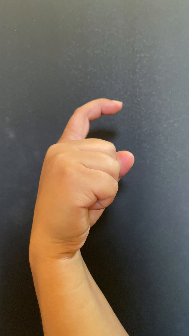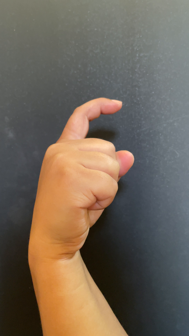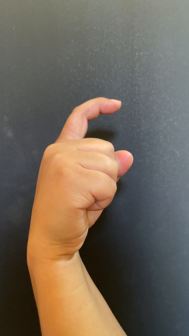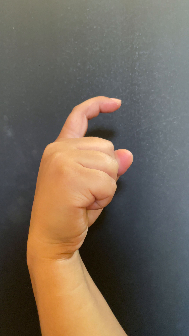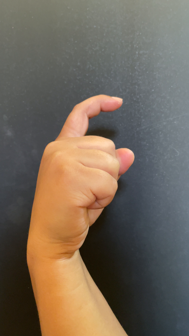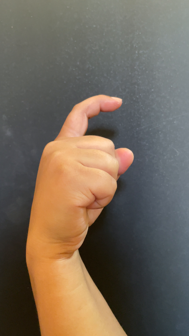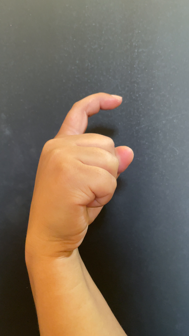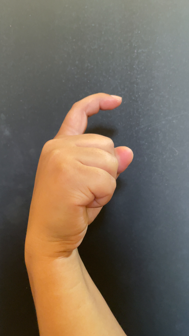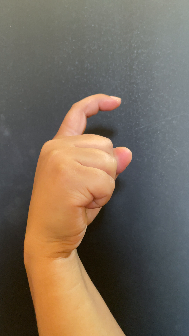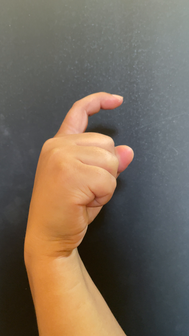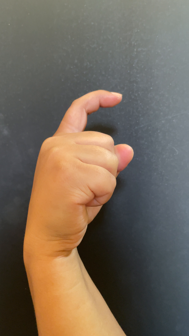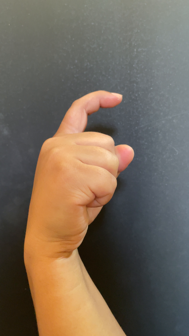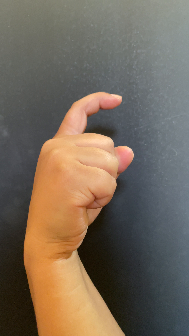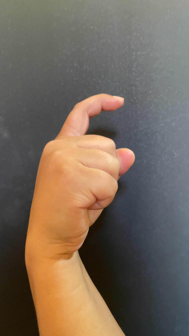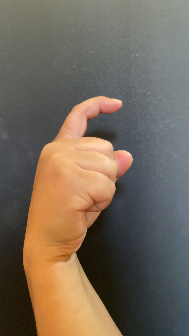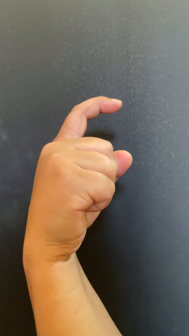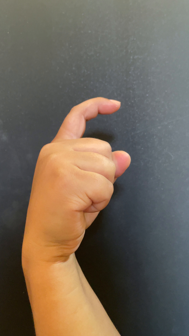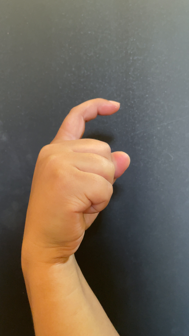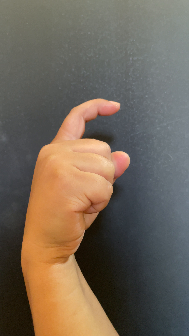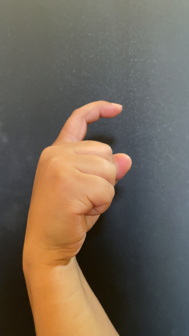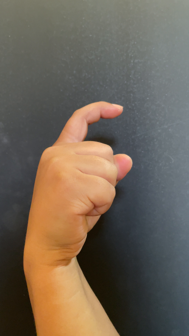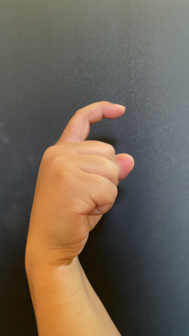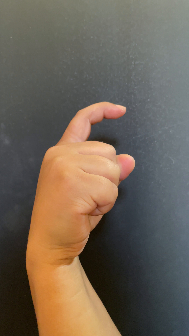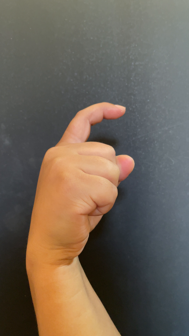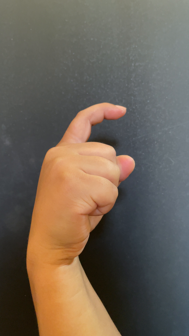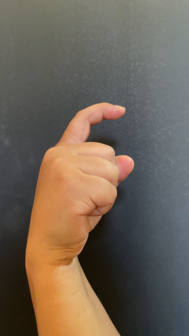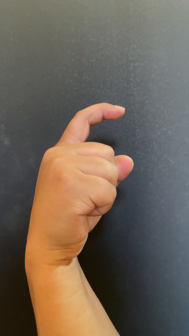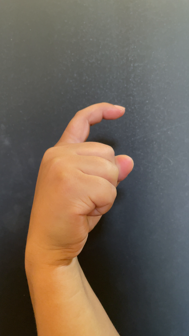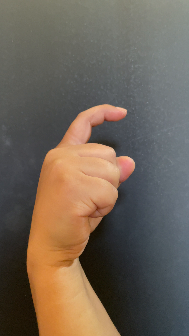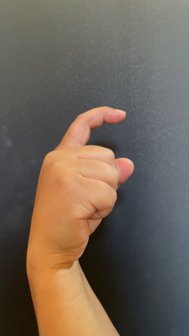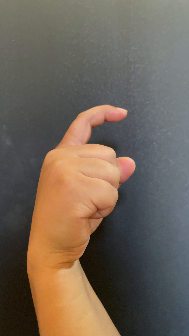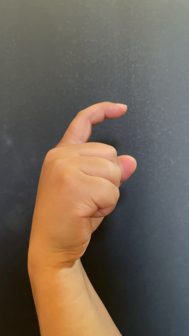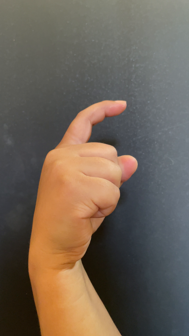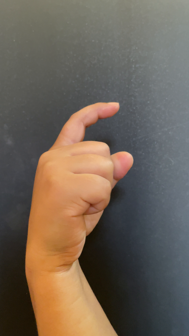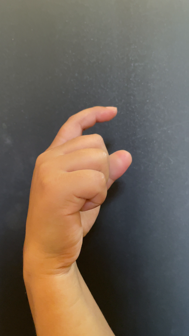ग